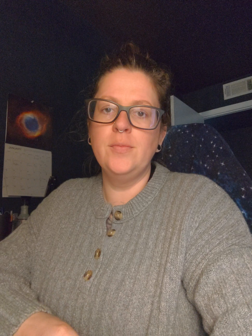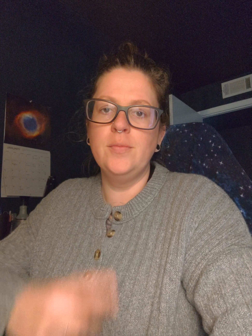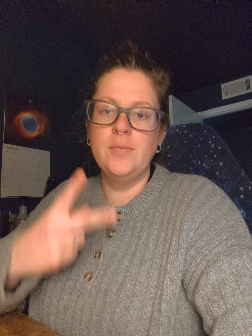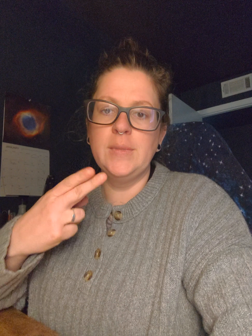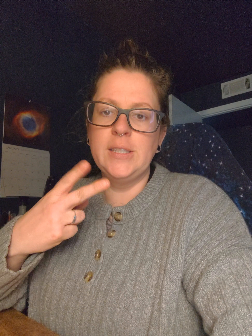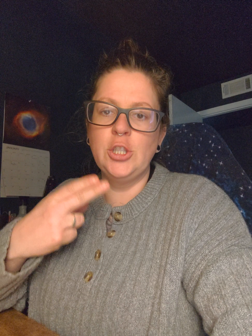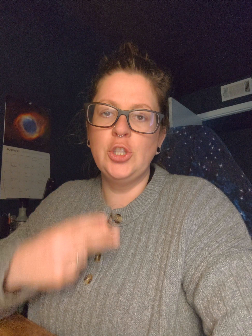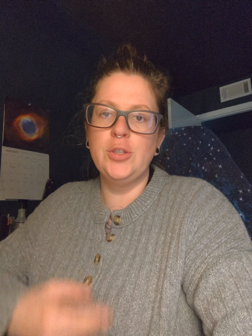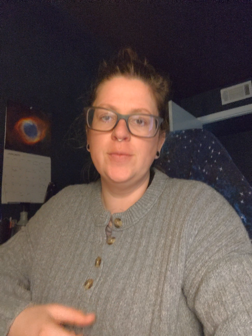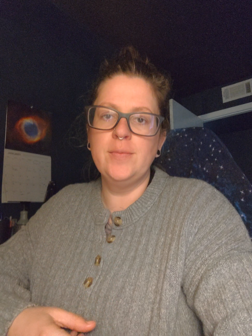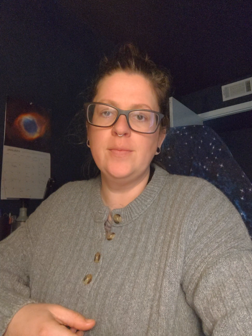scissors